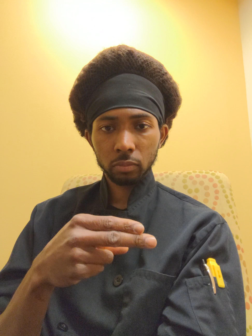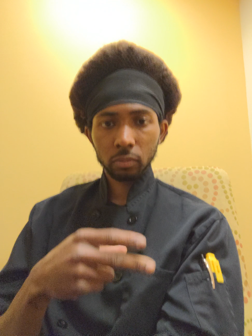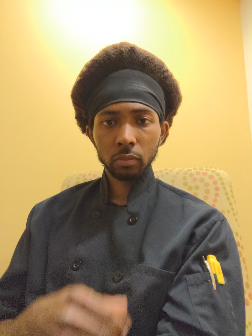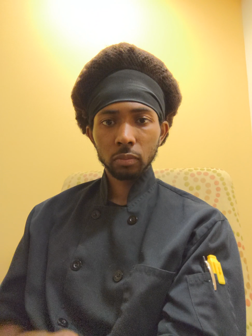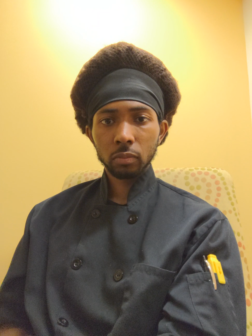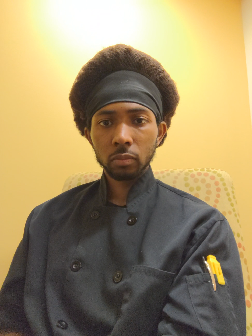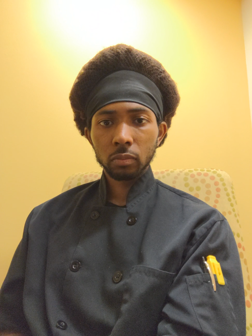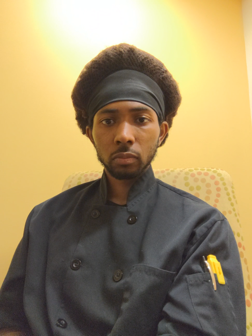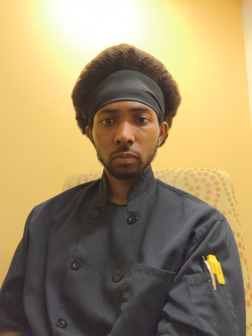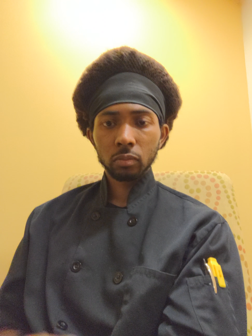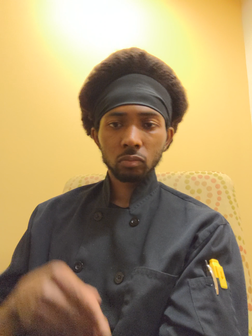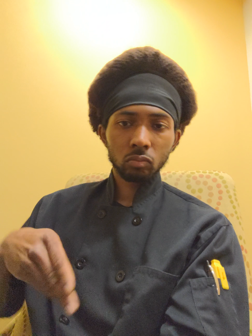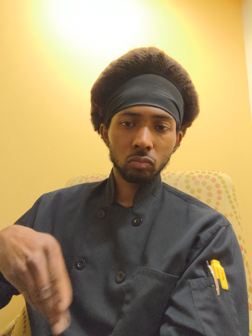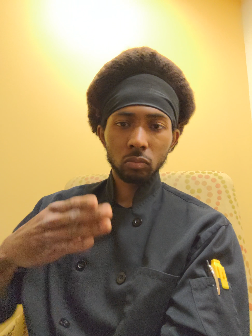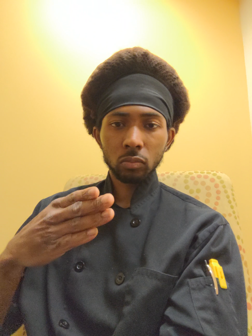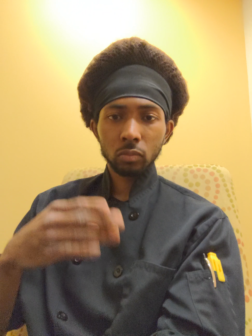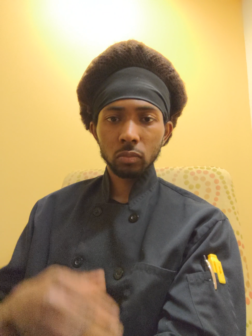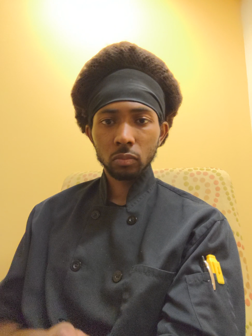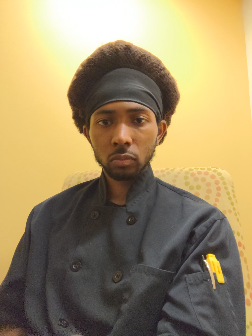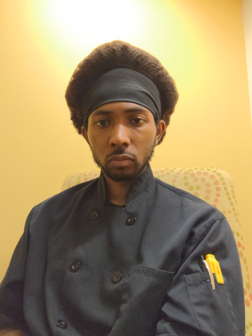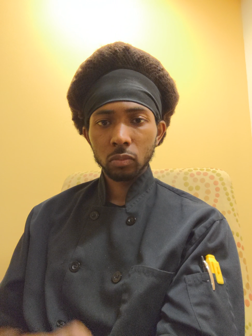kick